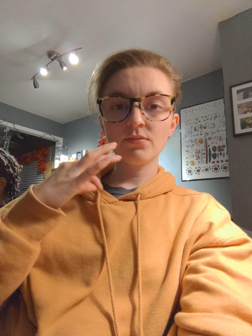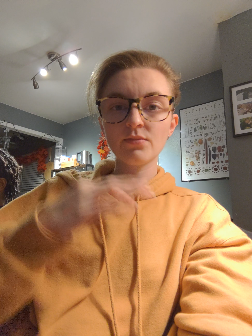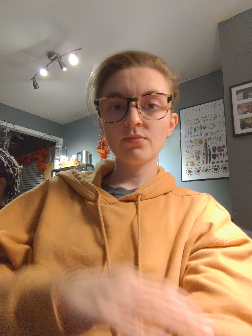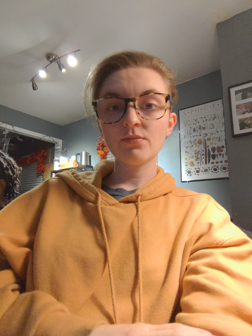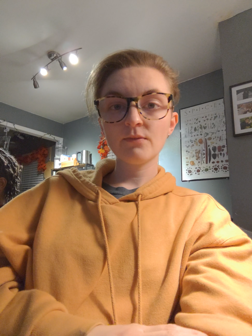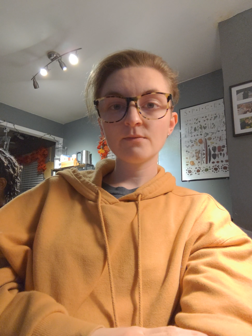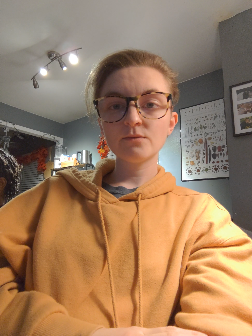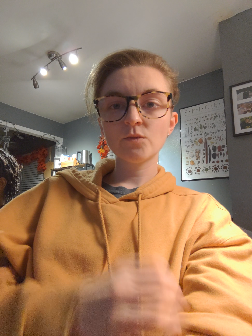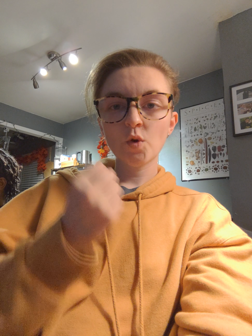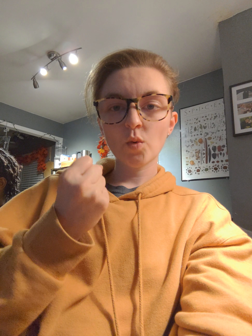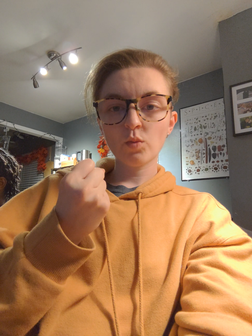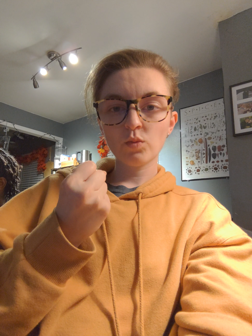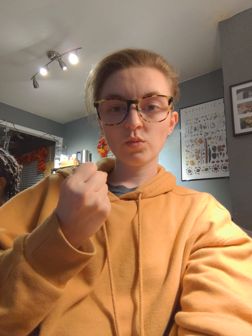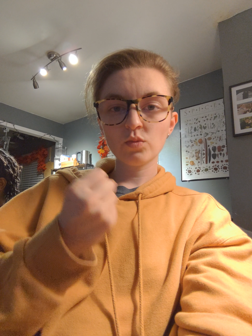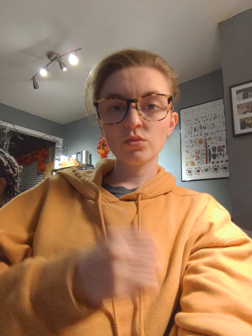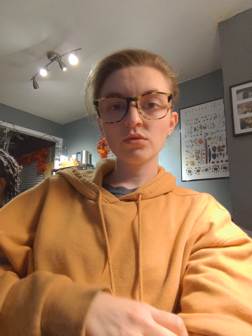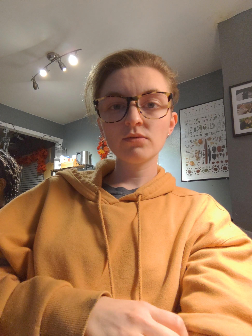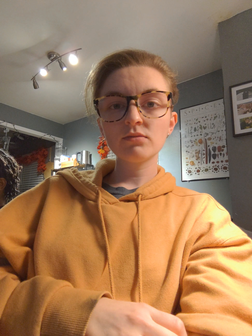hold